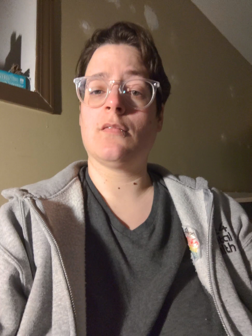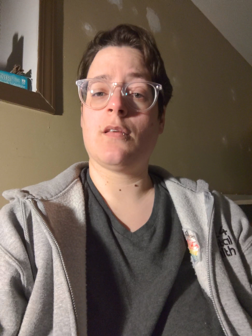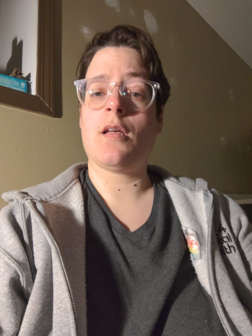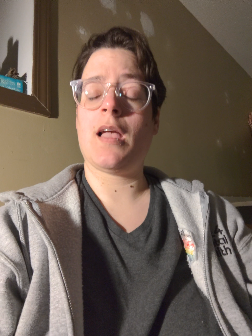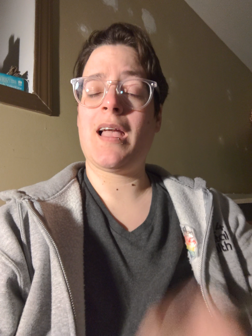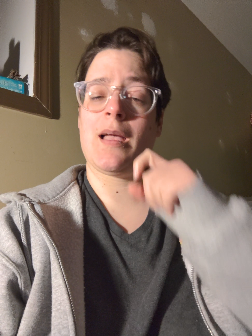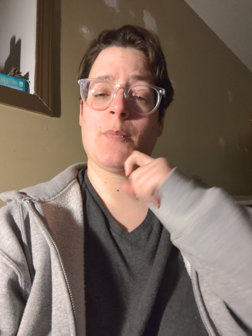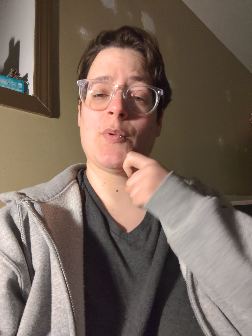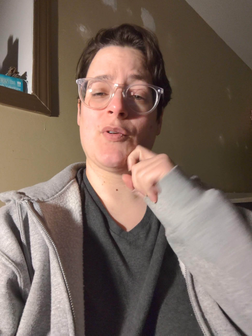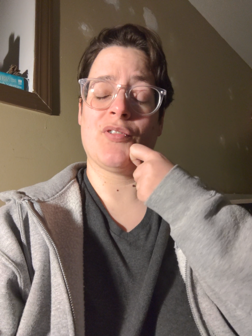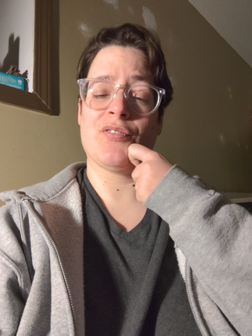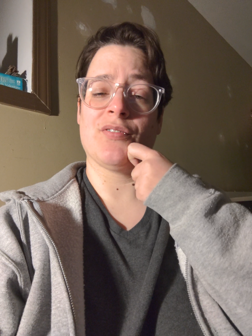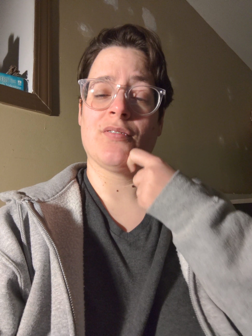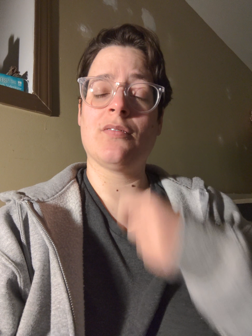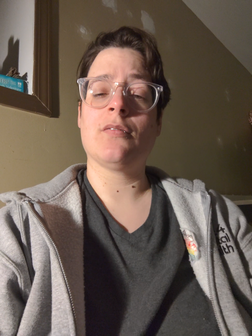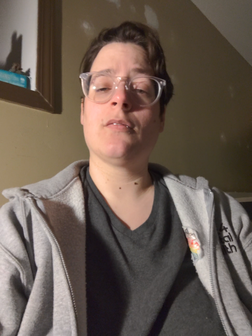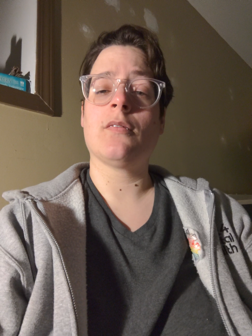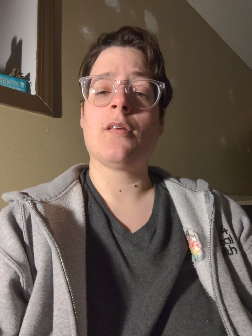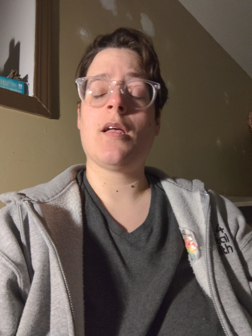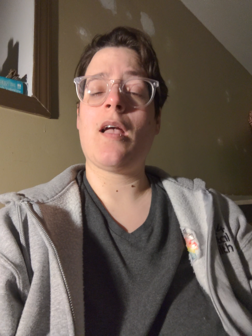apple